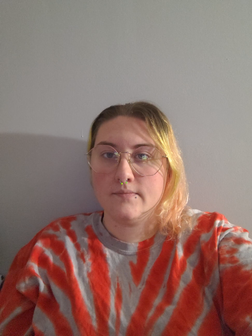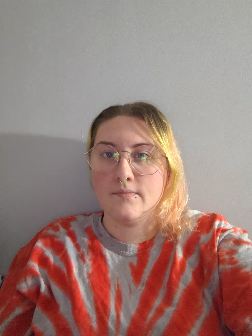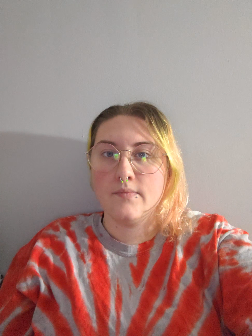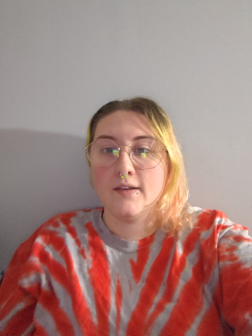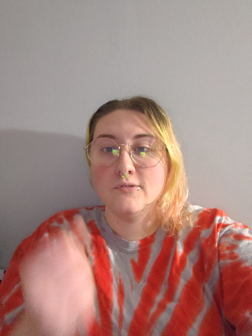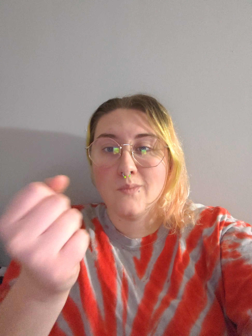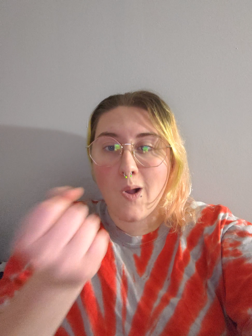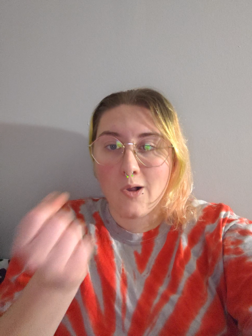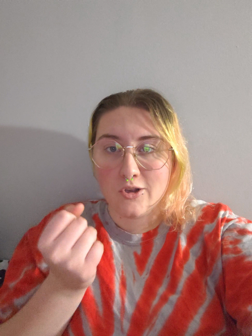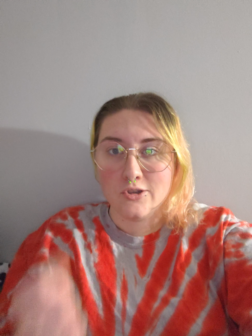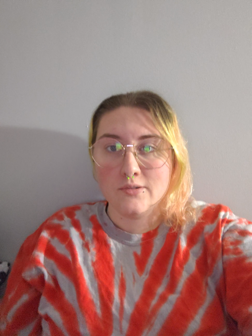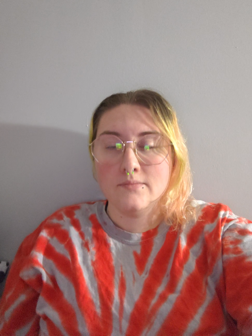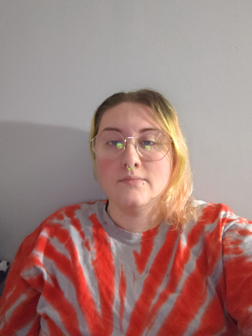drawer